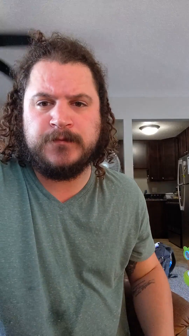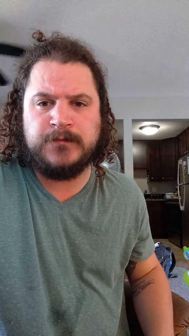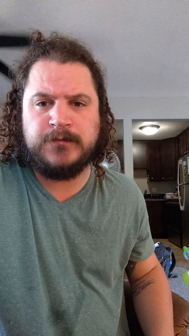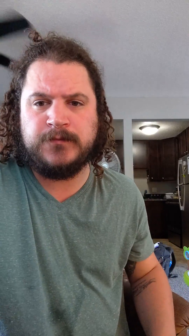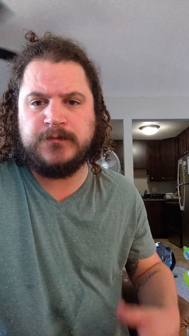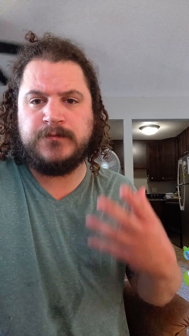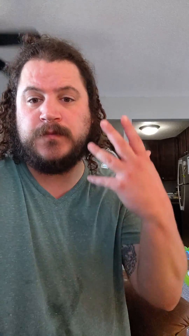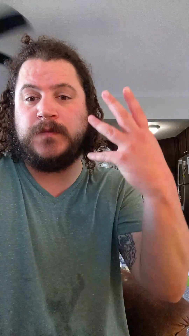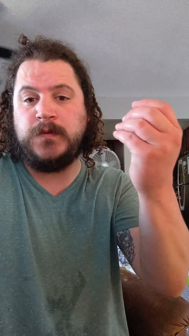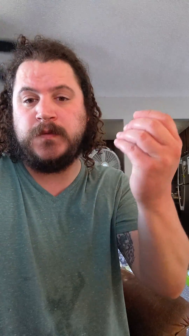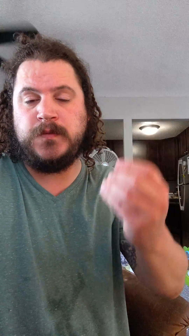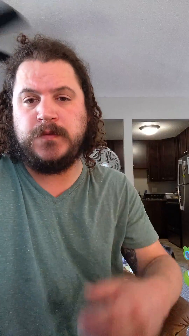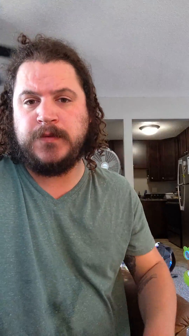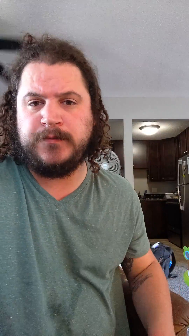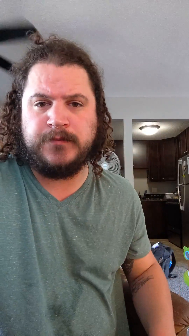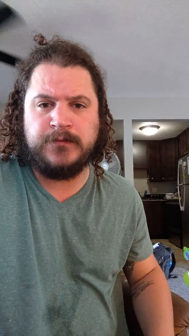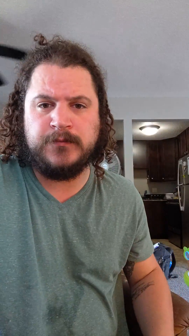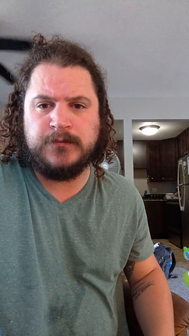going to